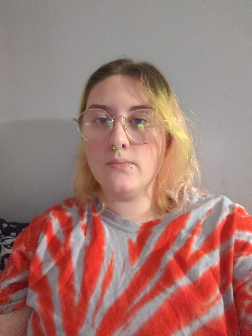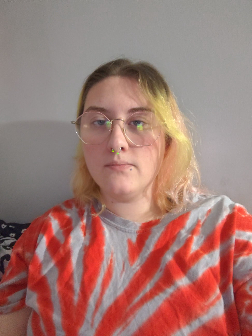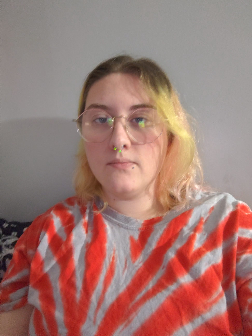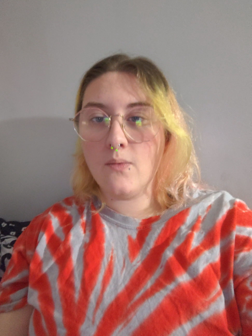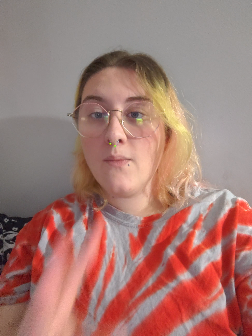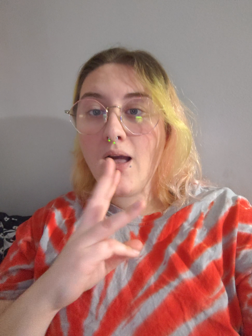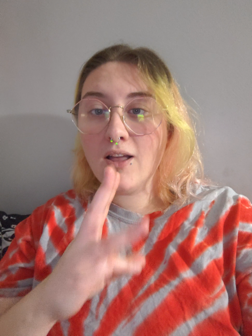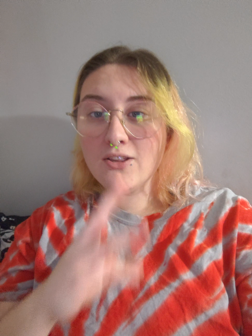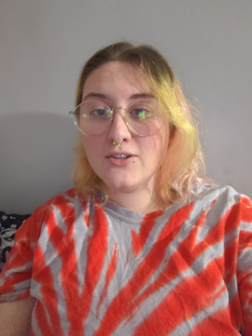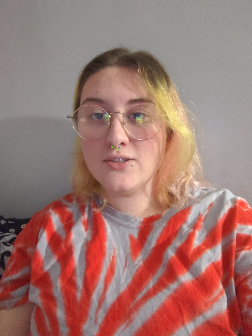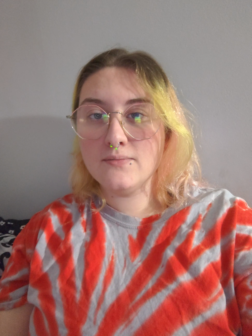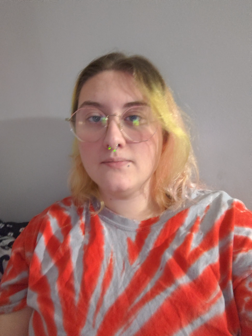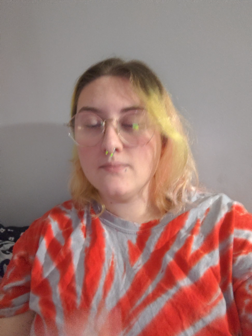water